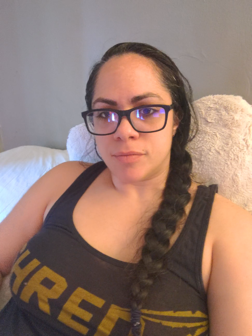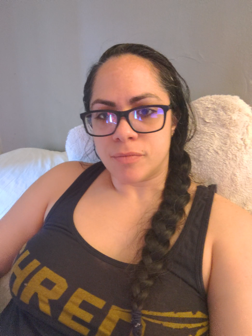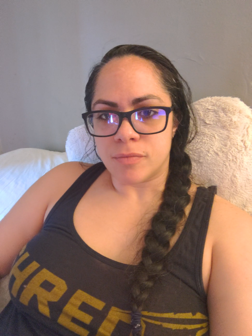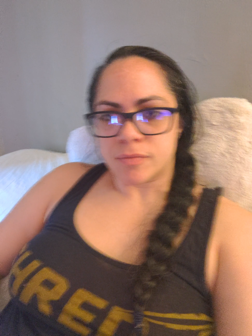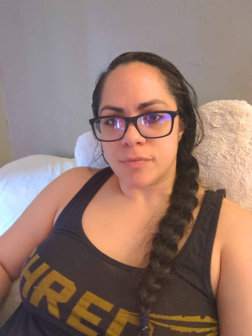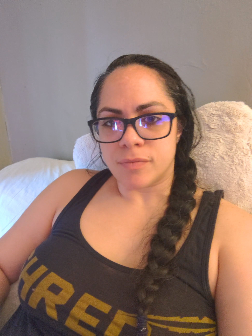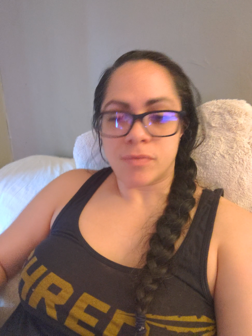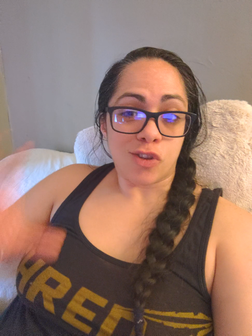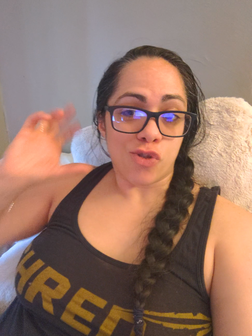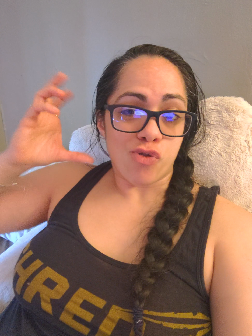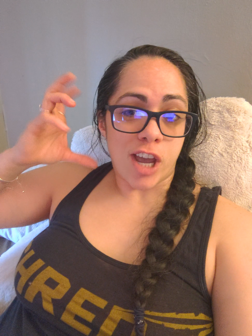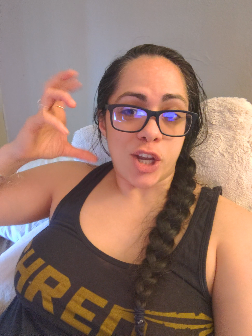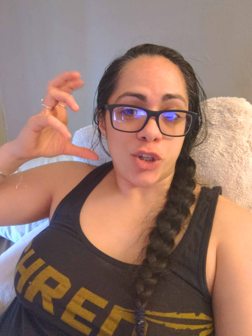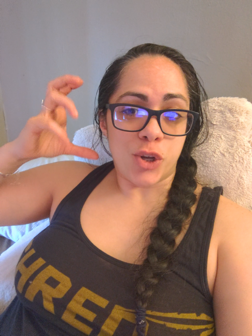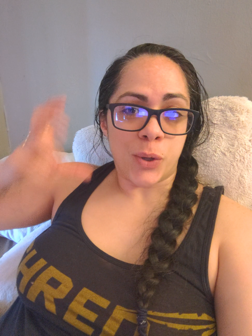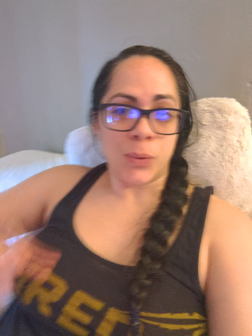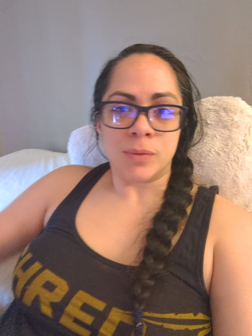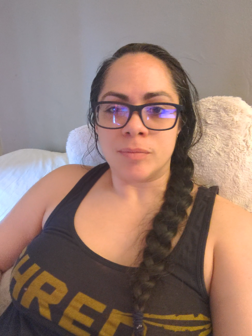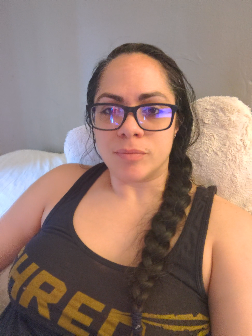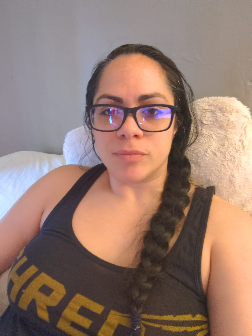radio